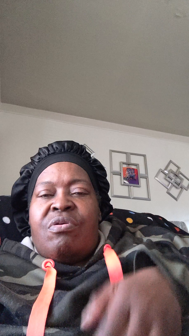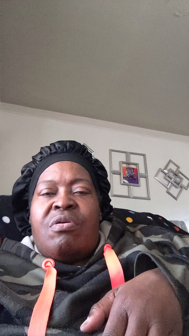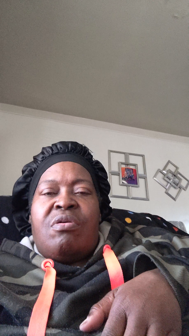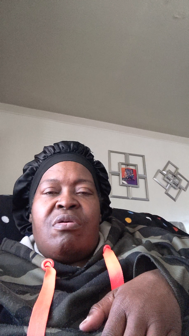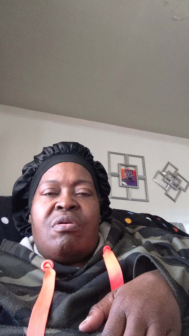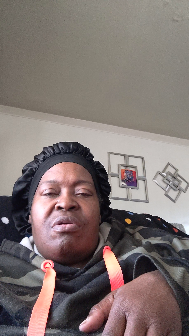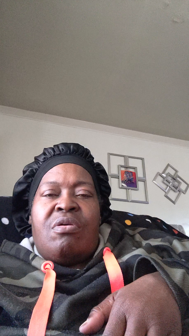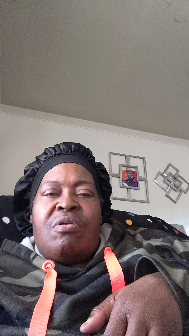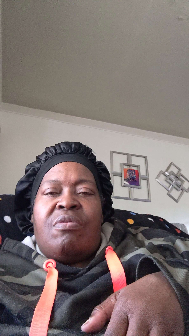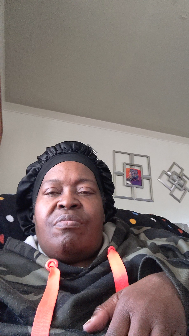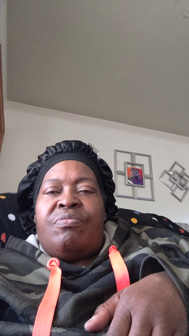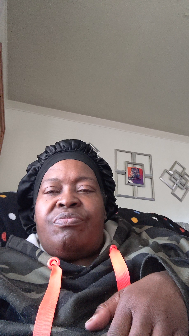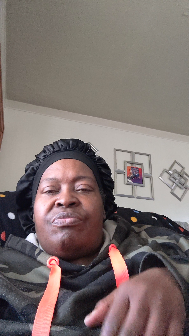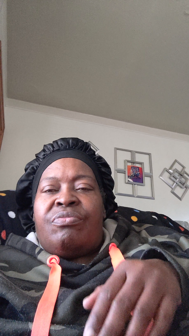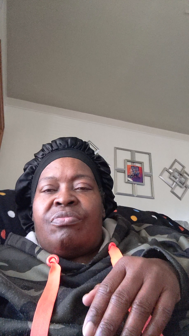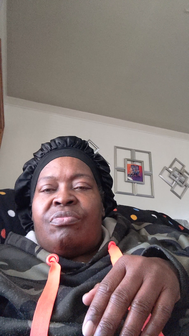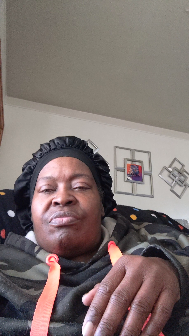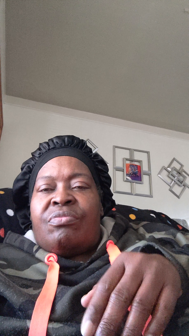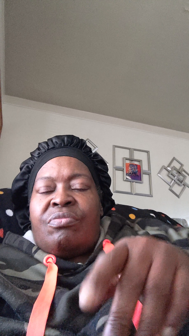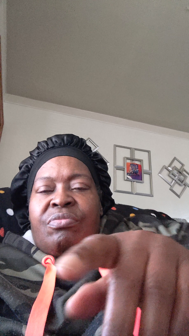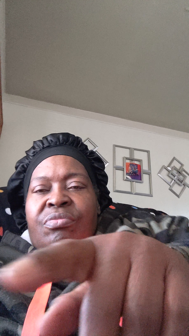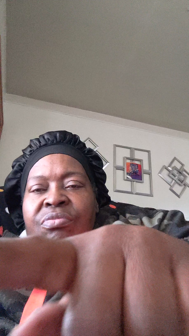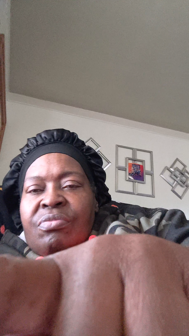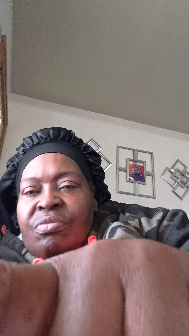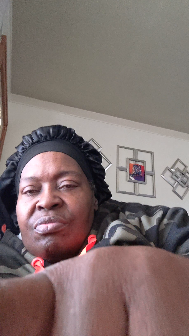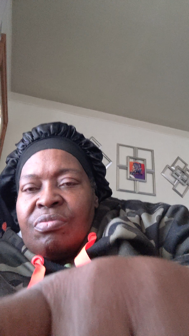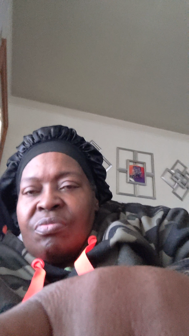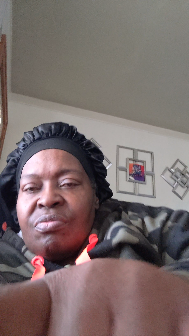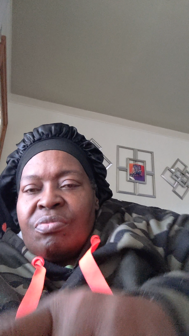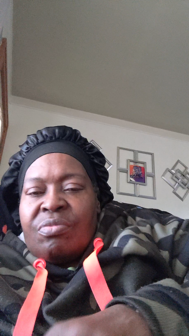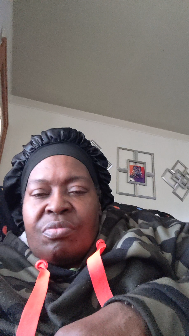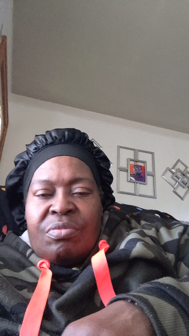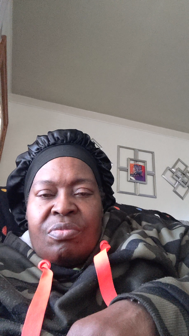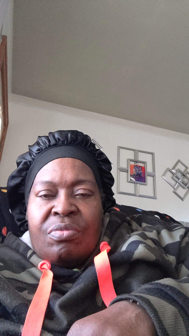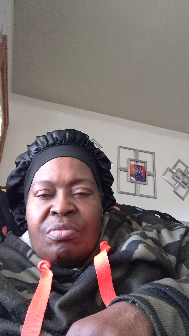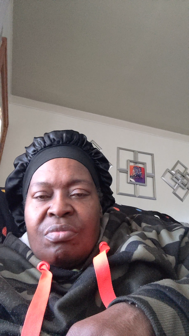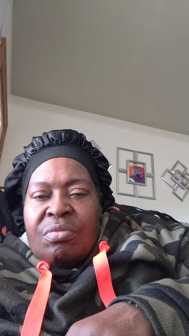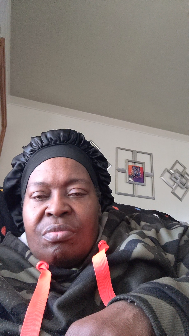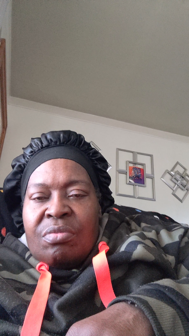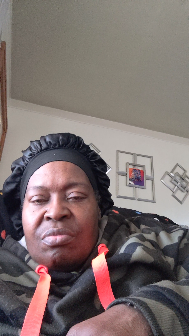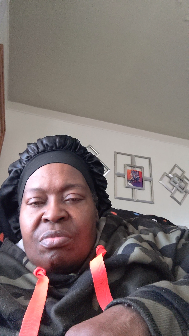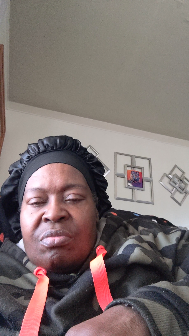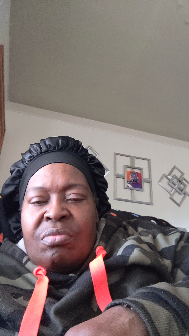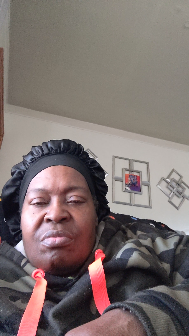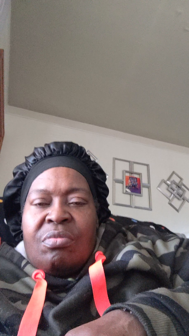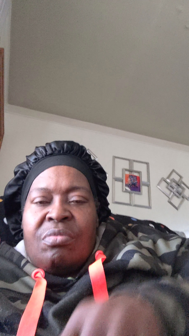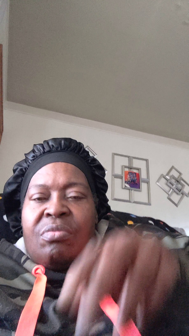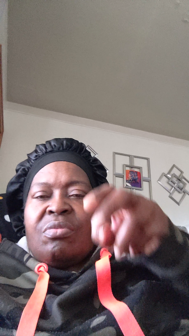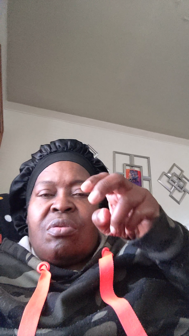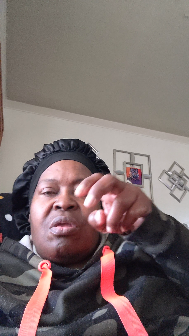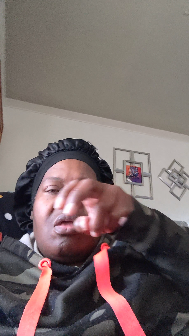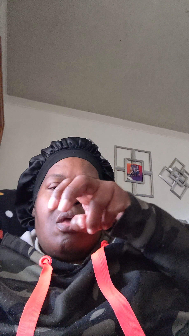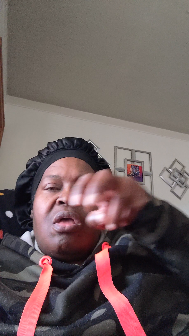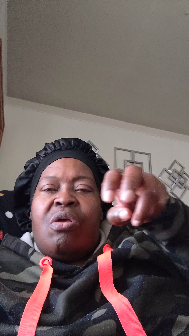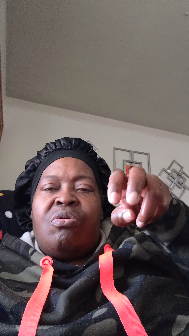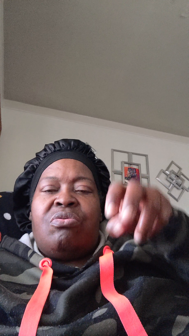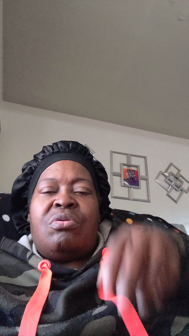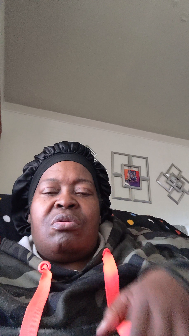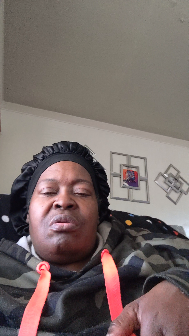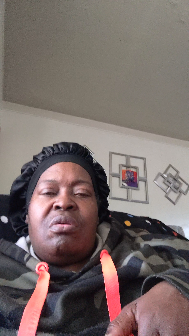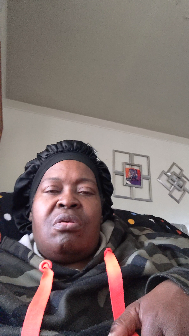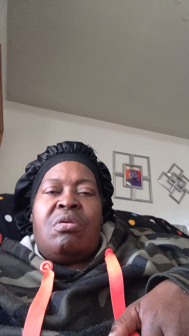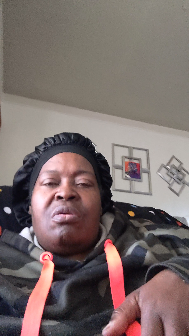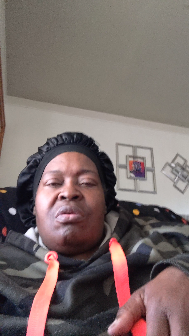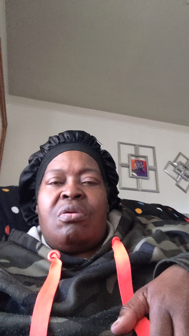porch